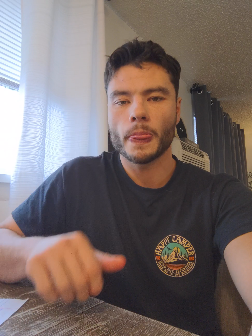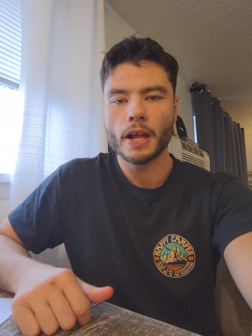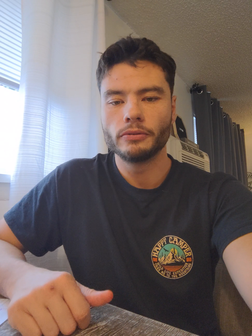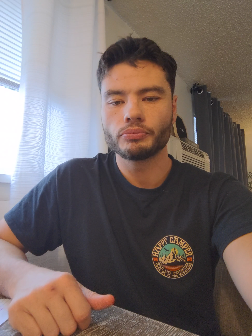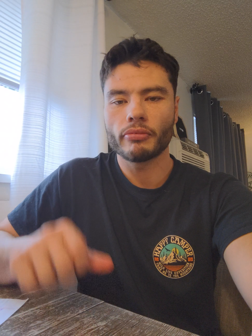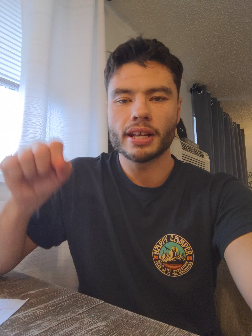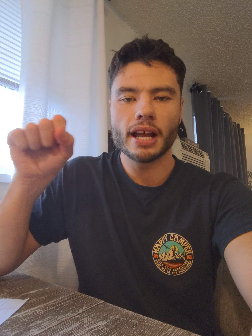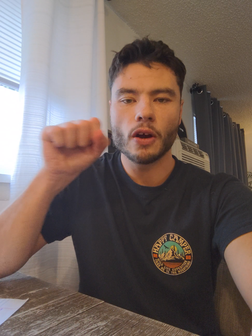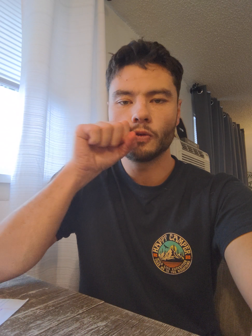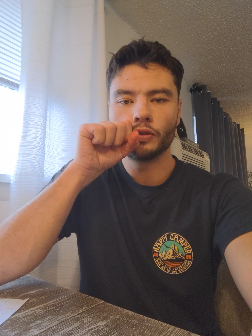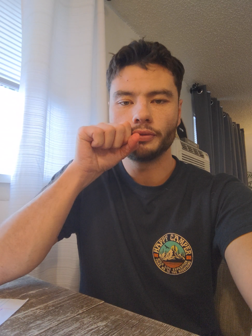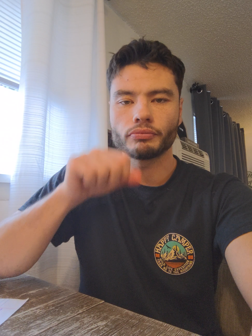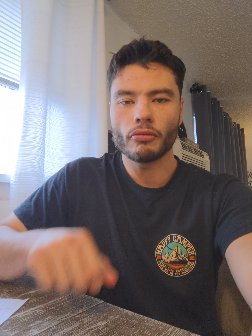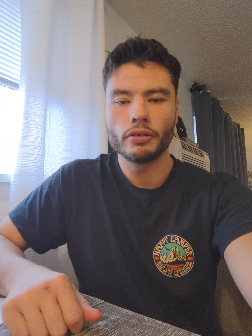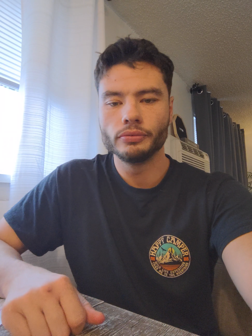carrot